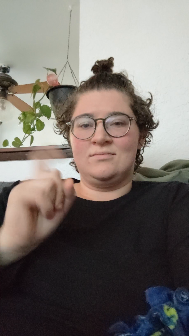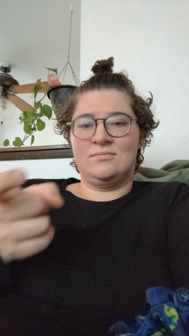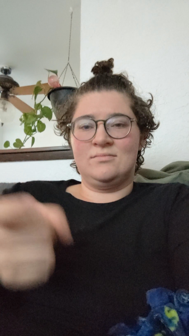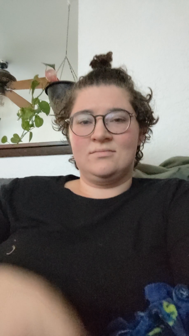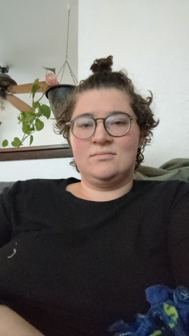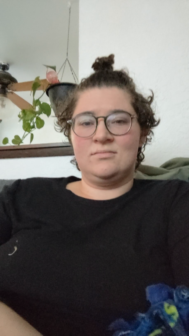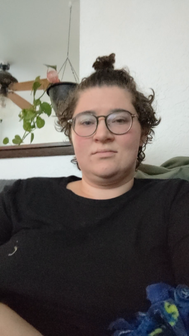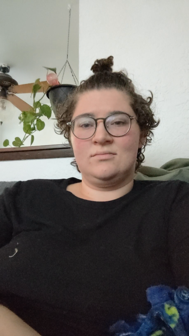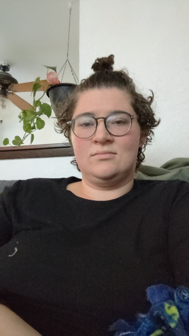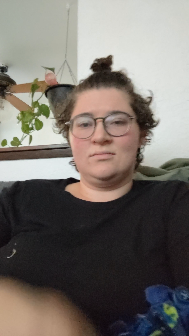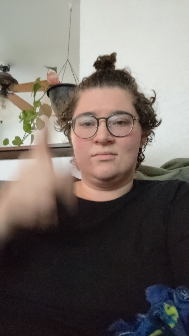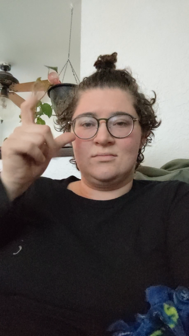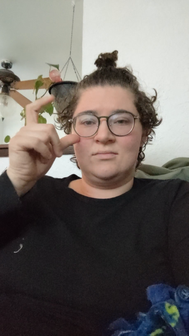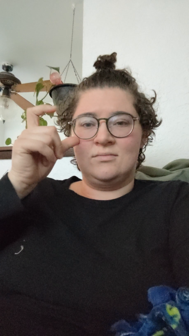camera